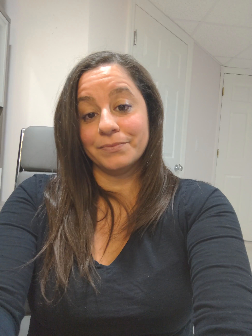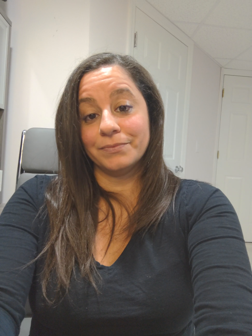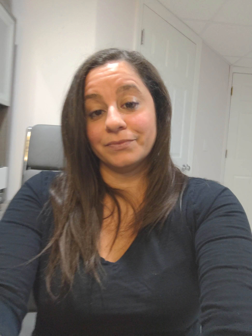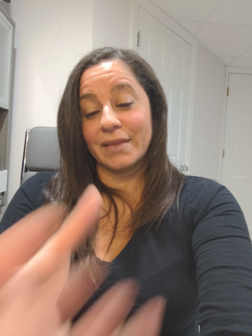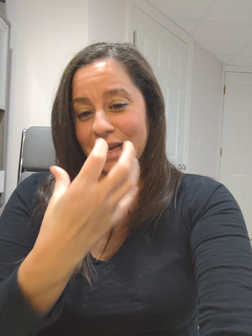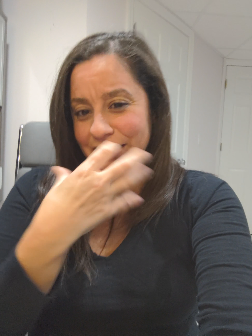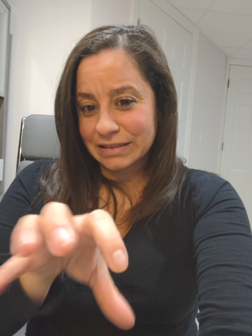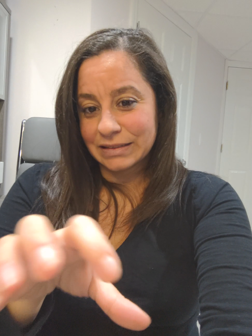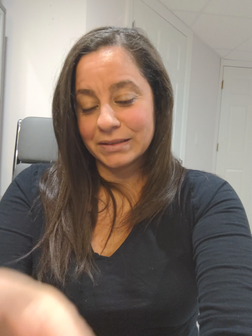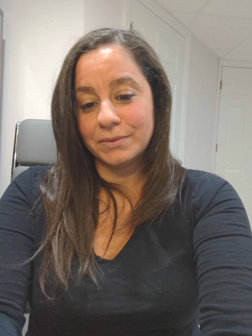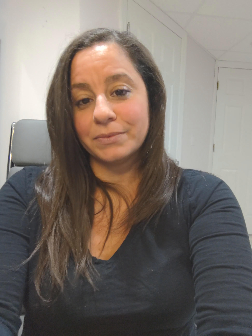hot